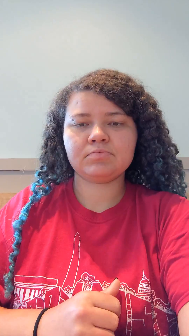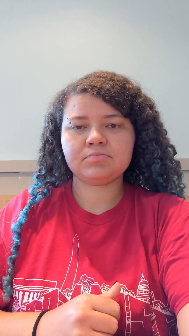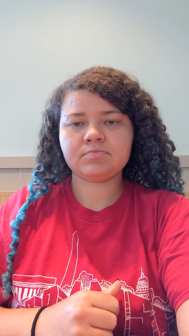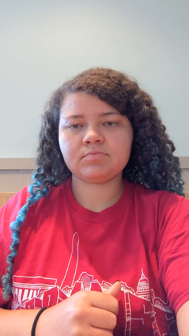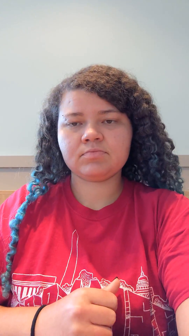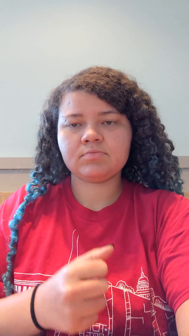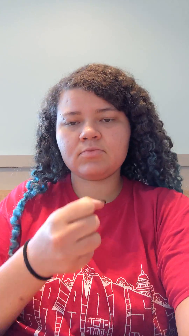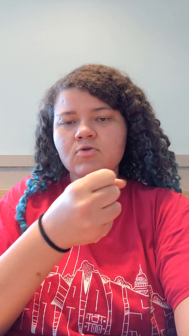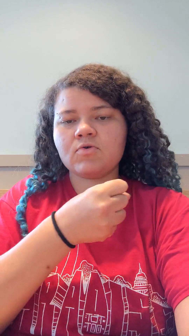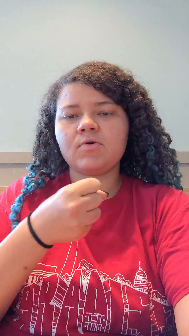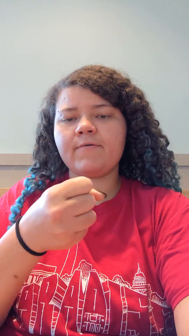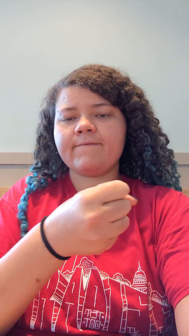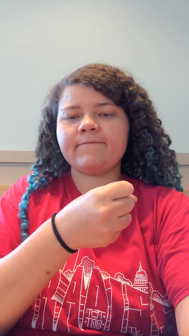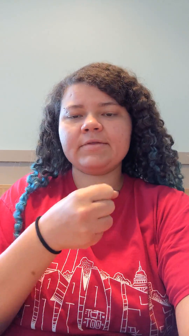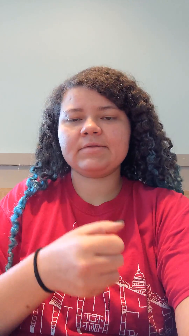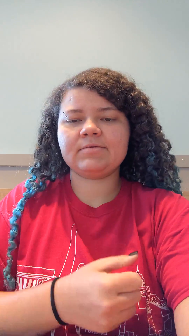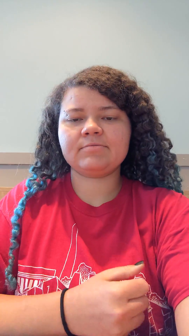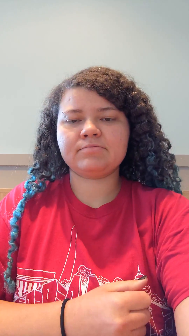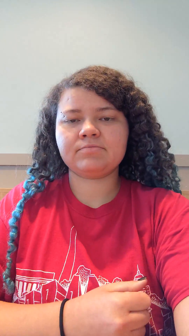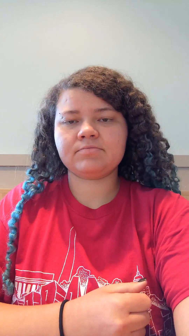coffee